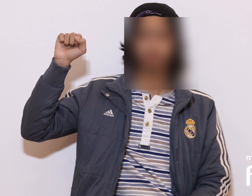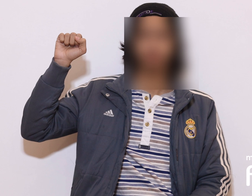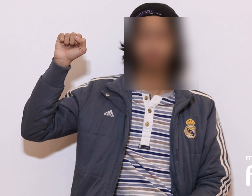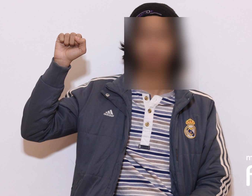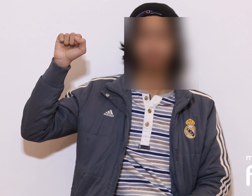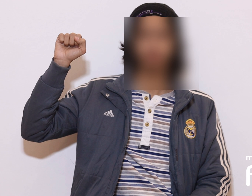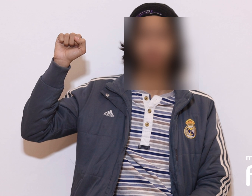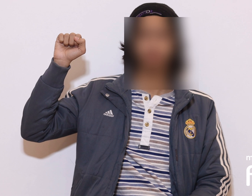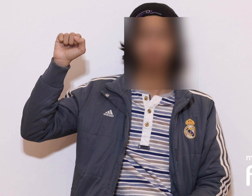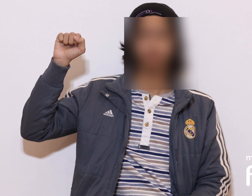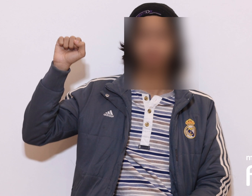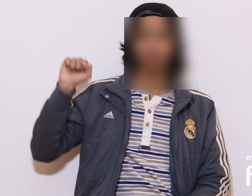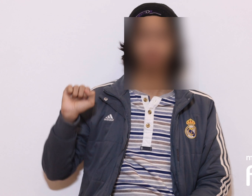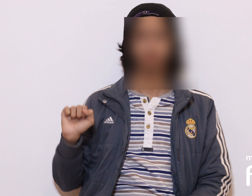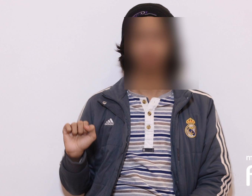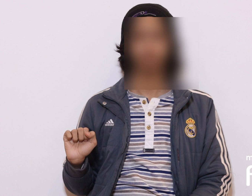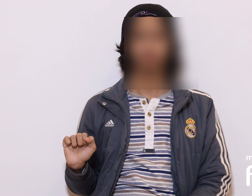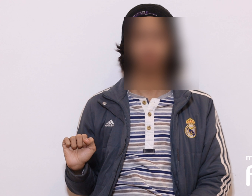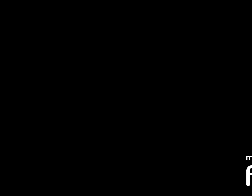آ